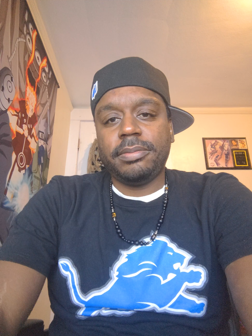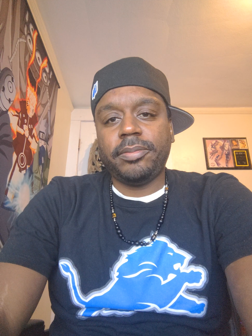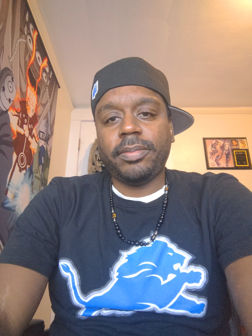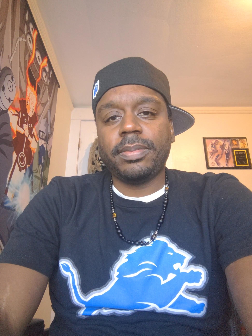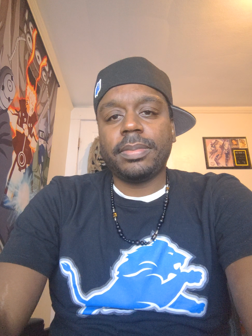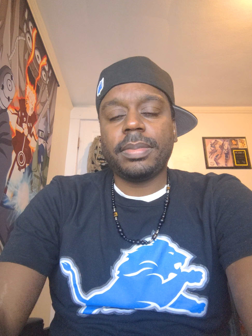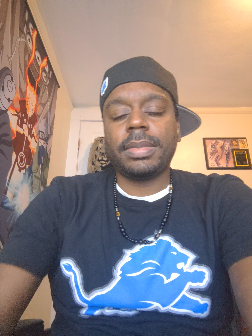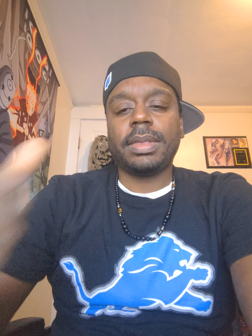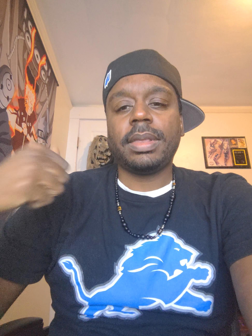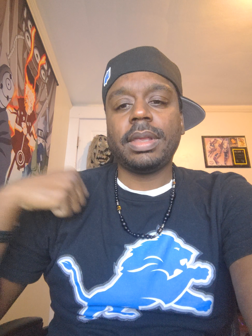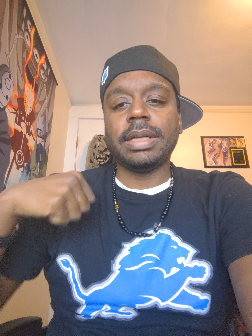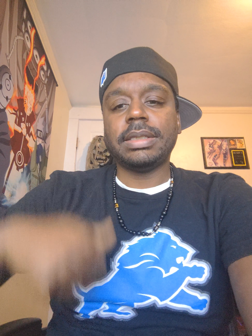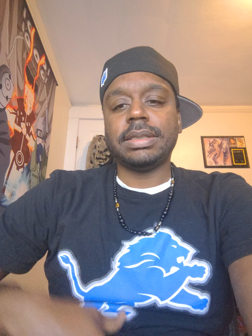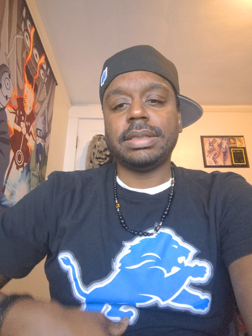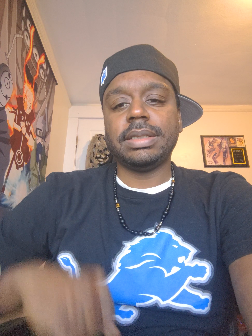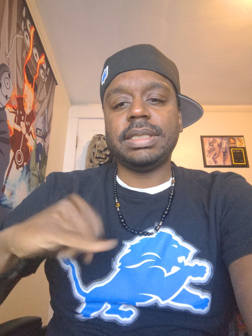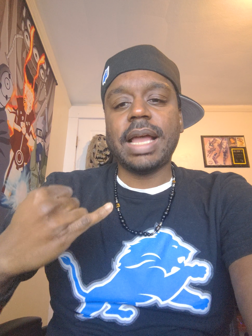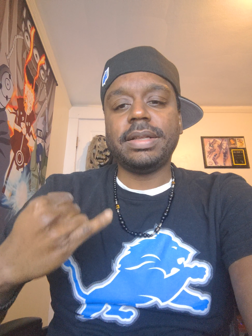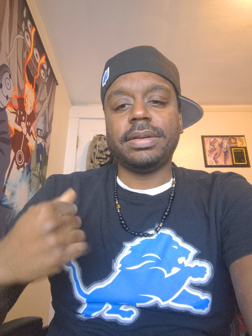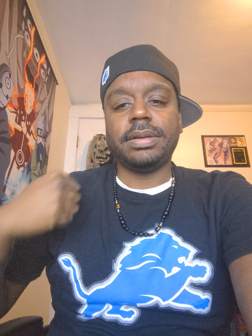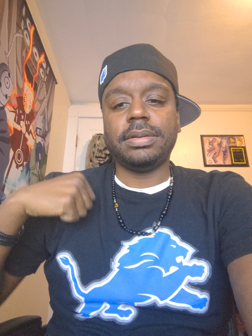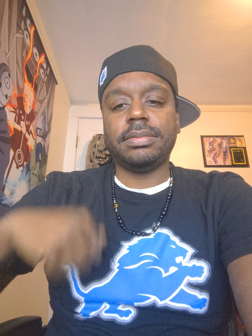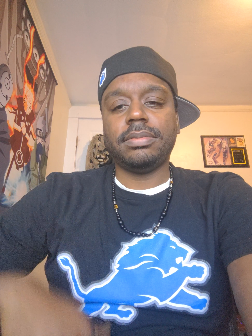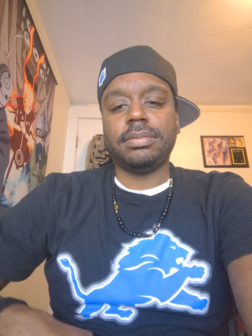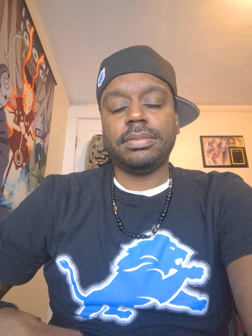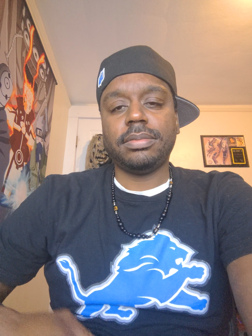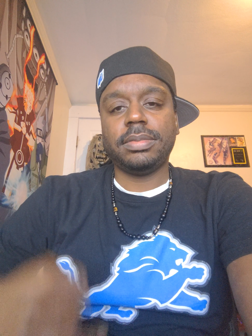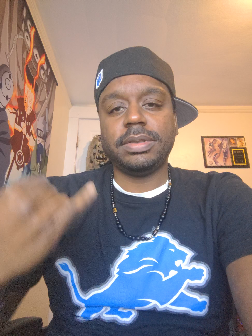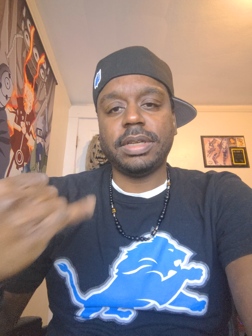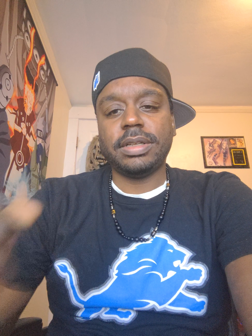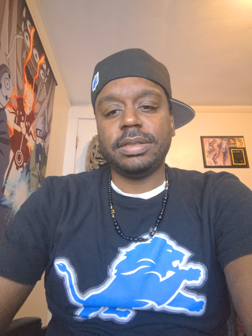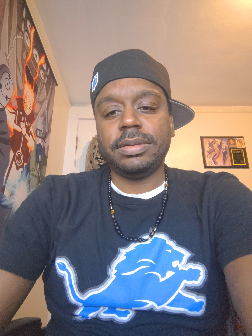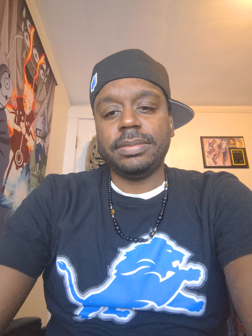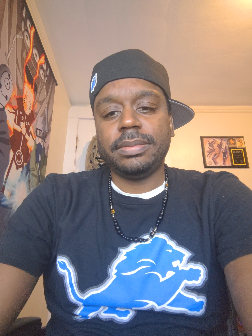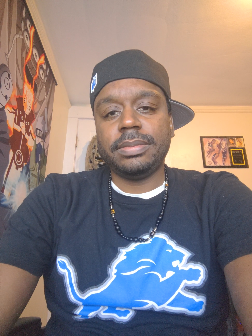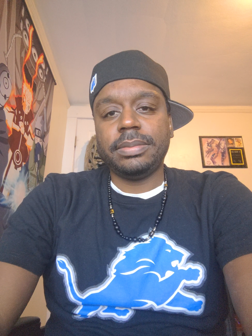jacket